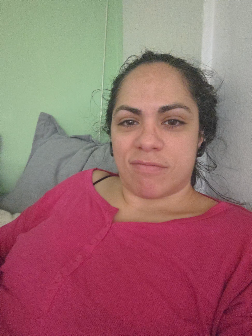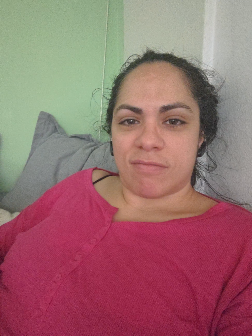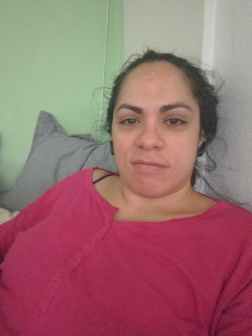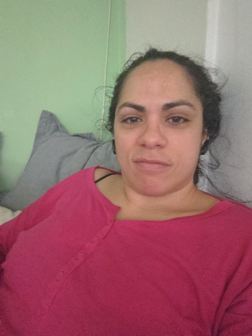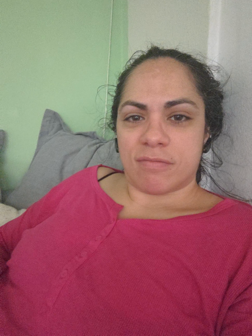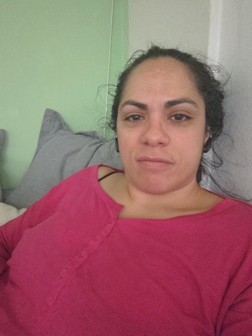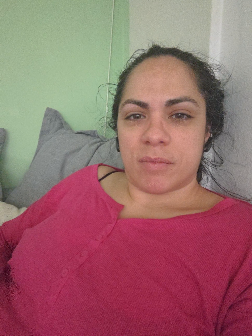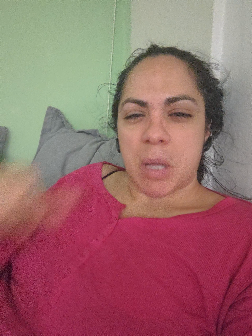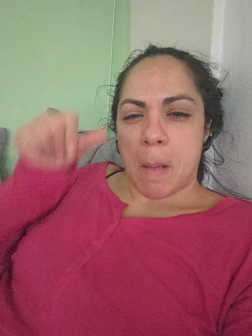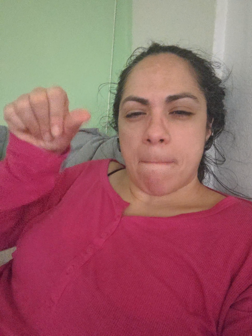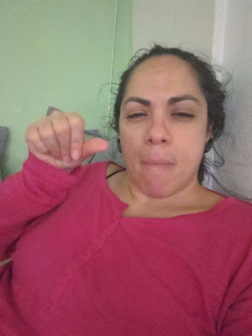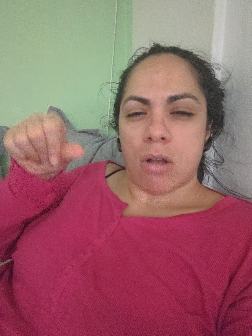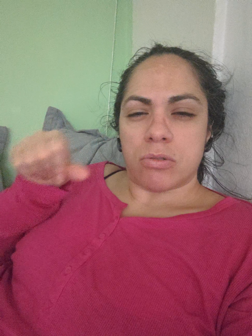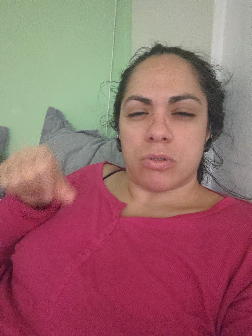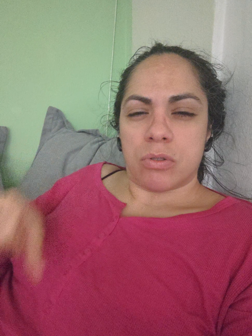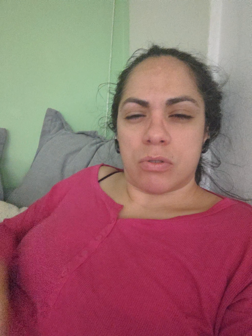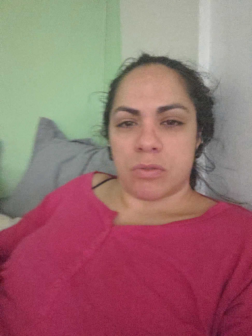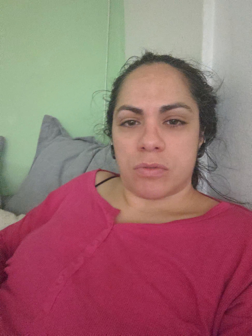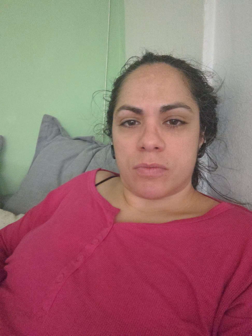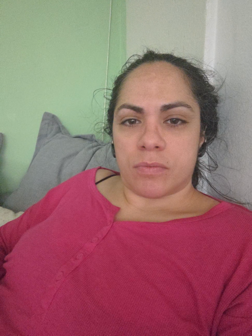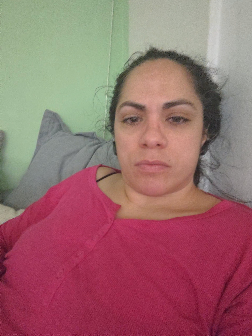puzzle